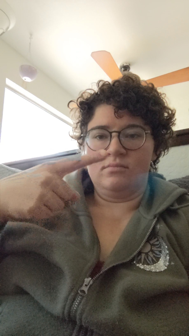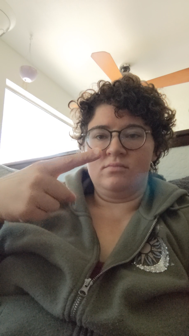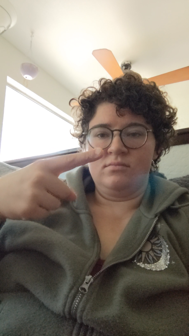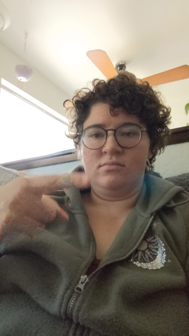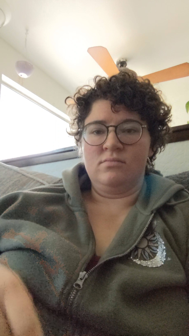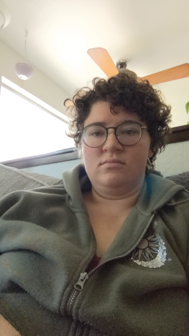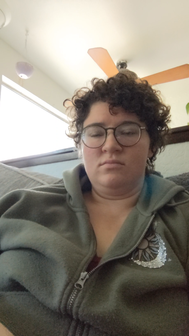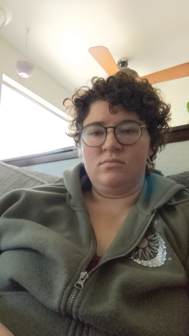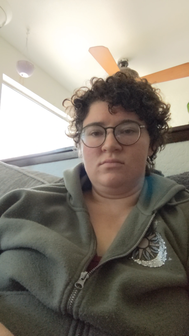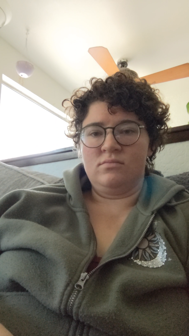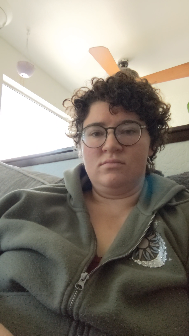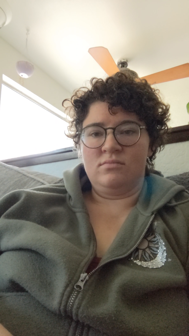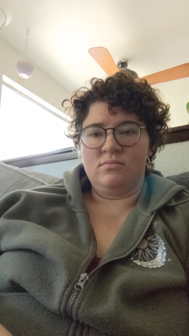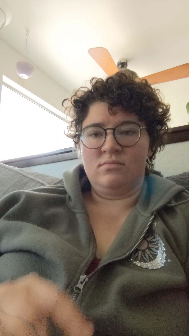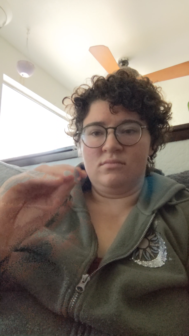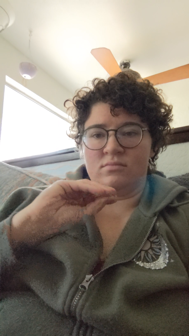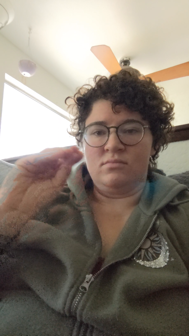none